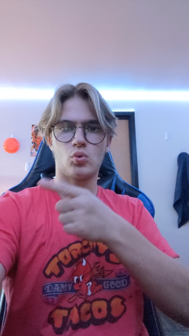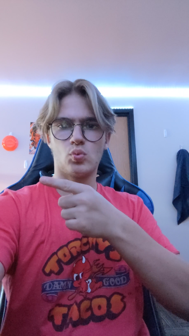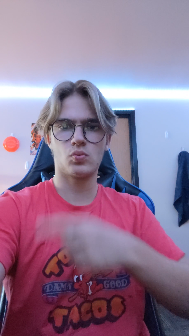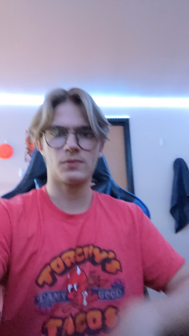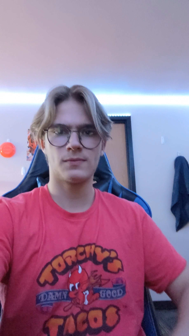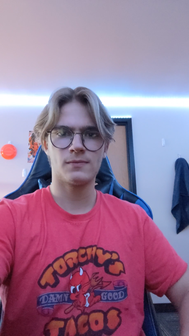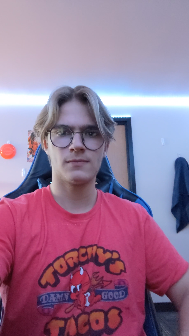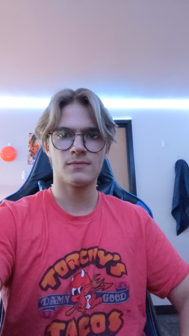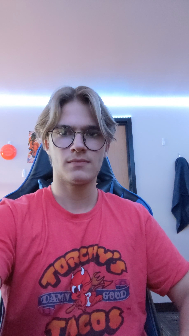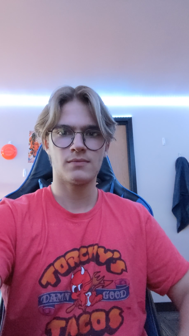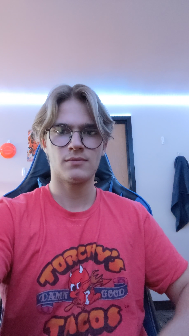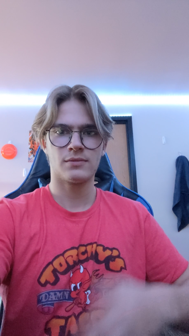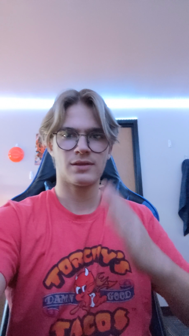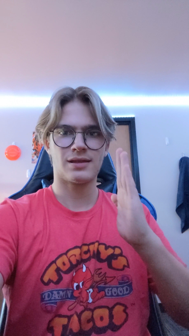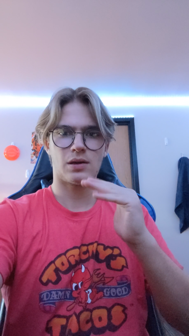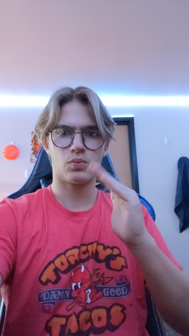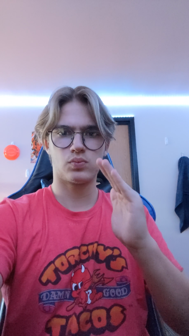downtown